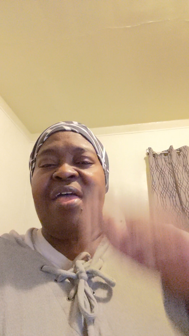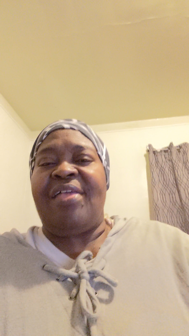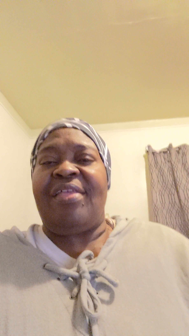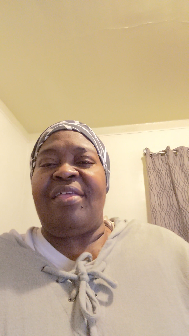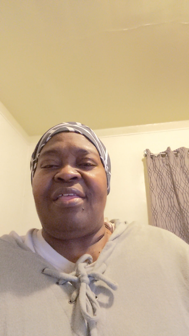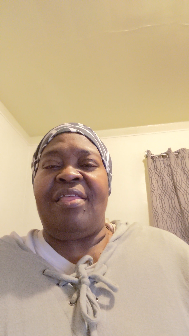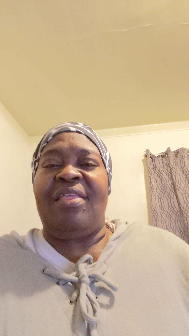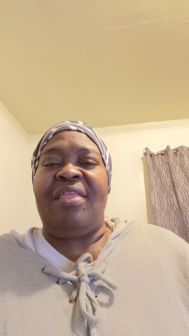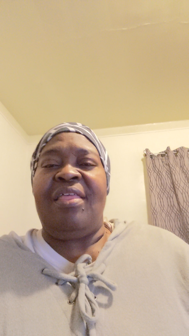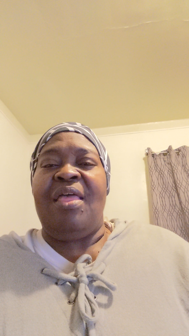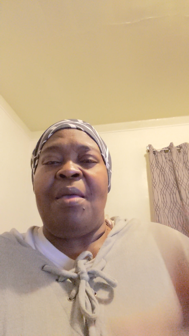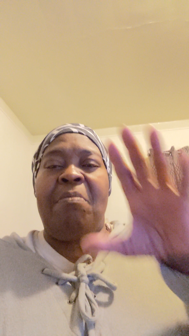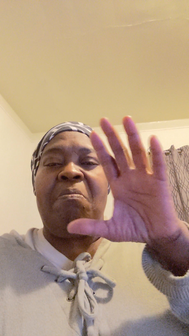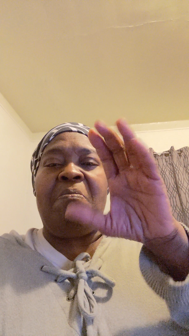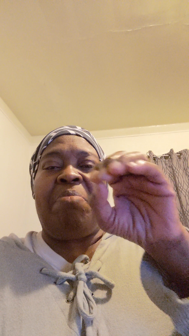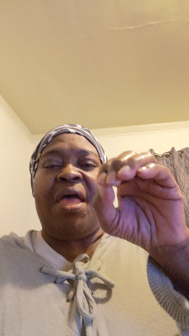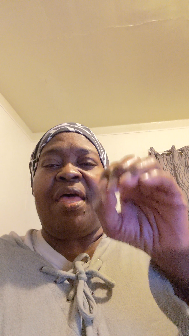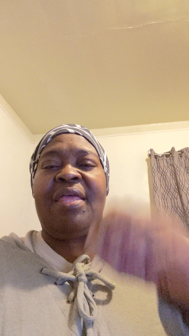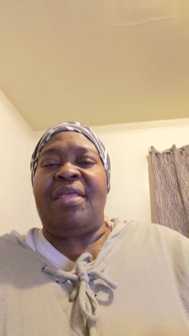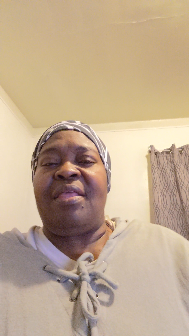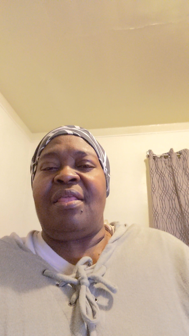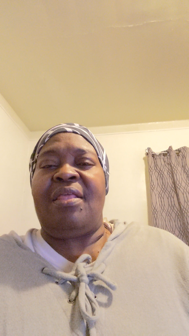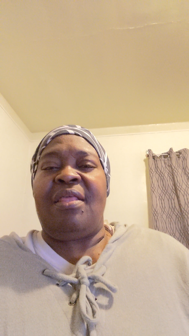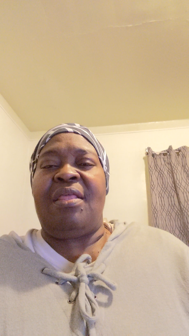bite